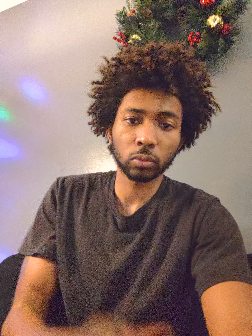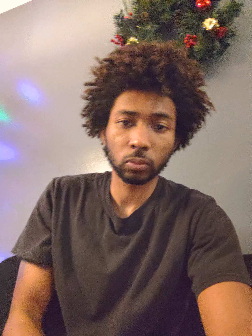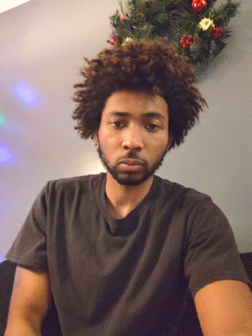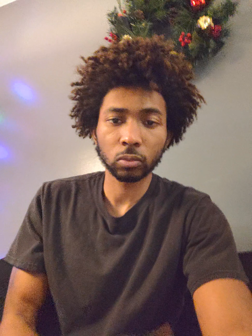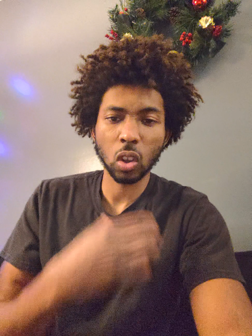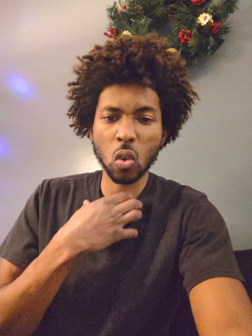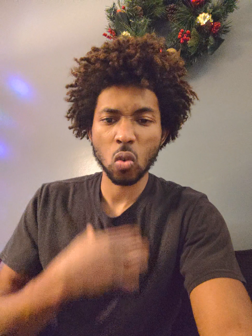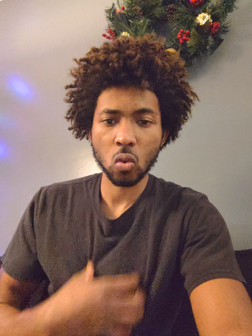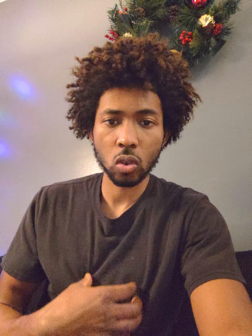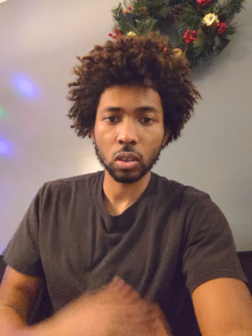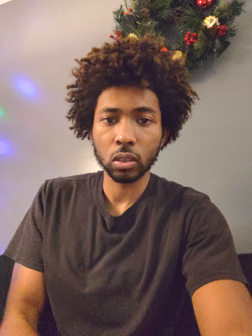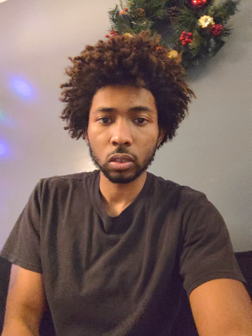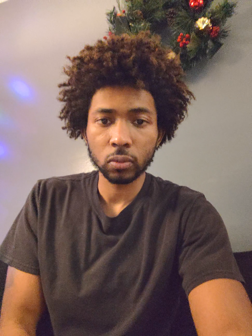hungry